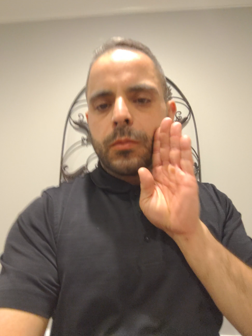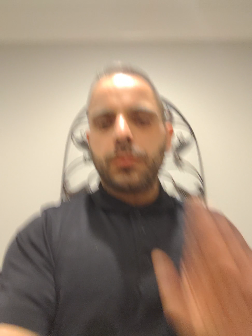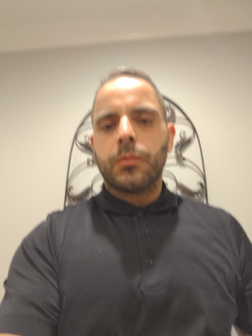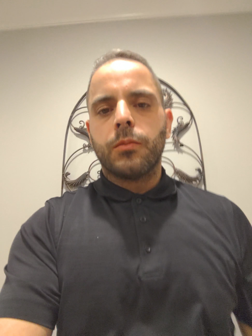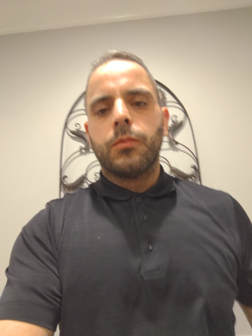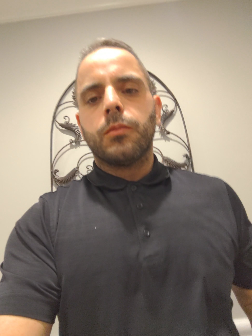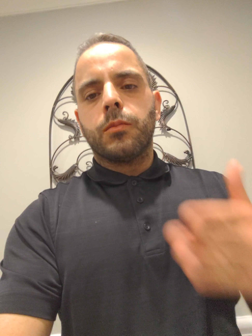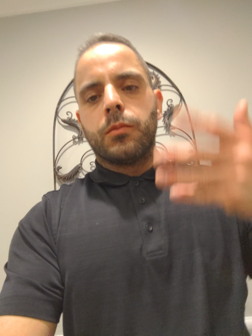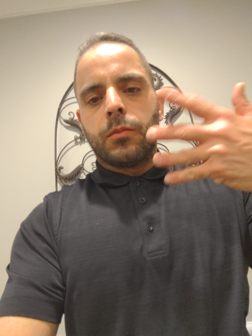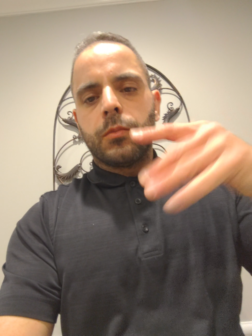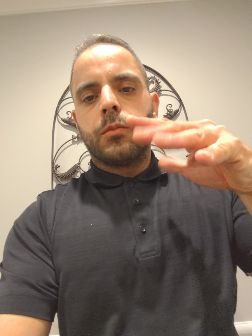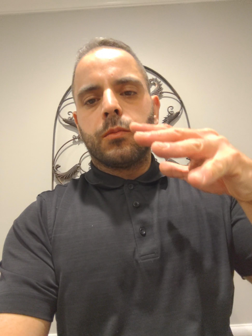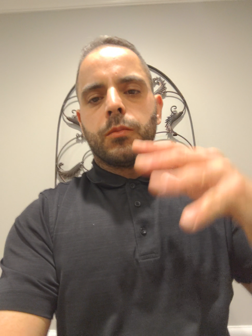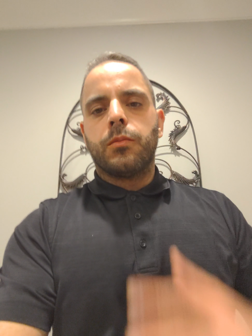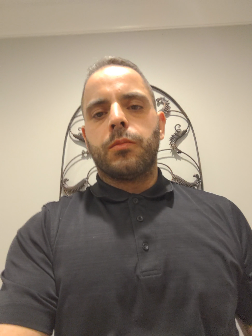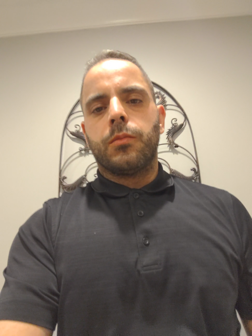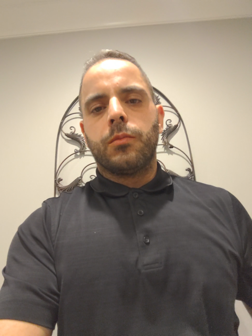finish